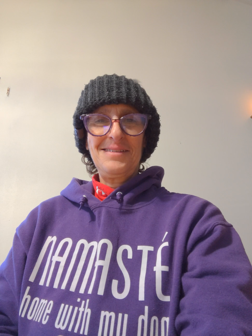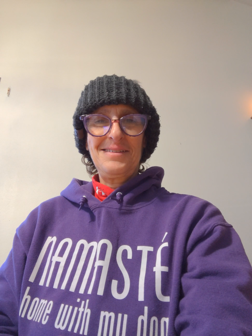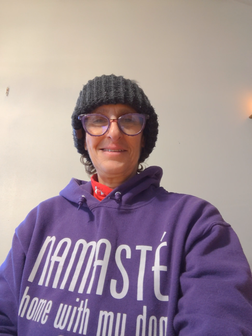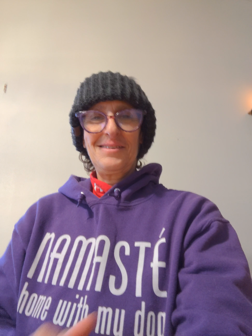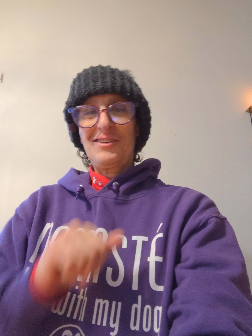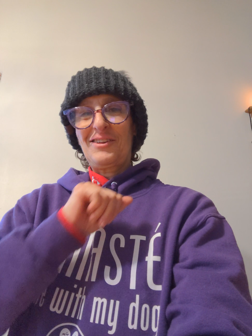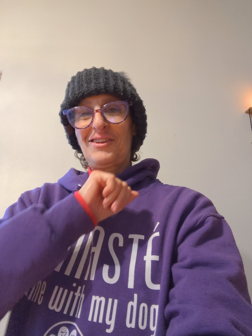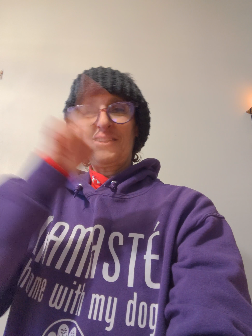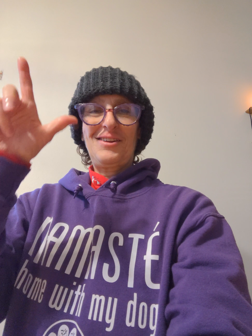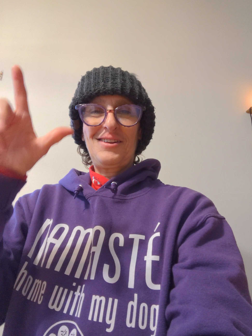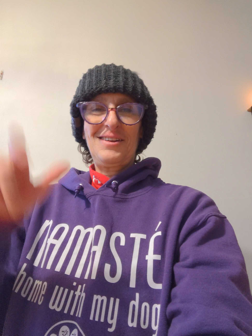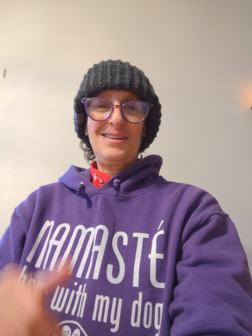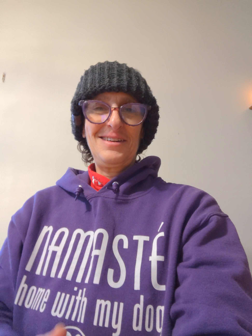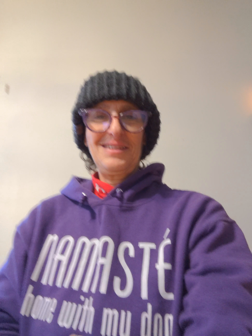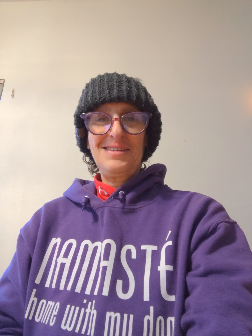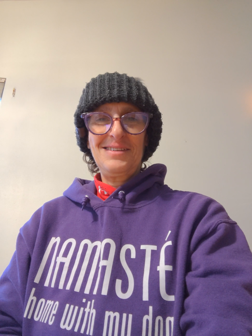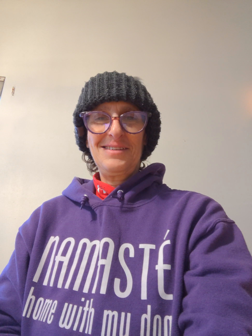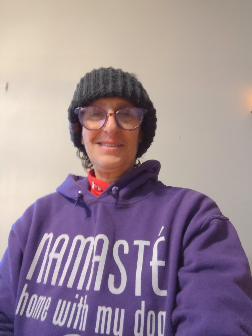all